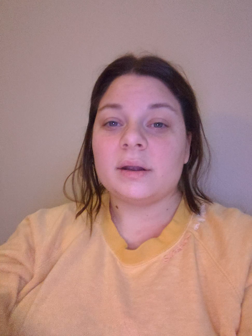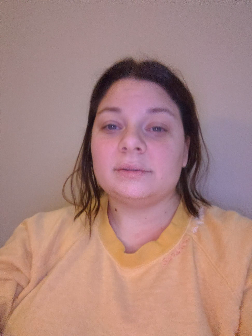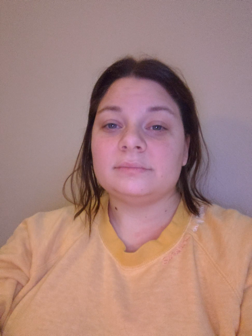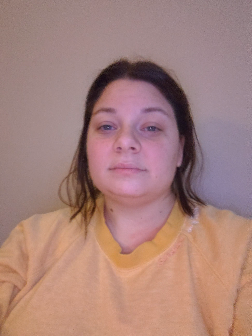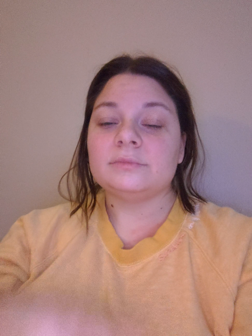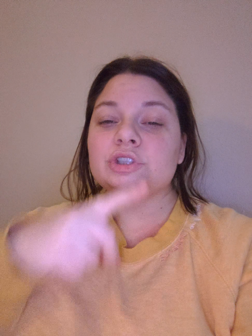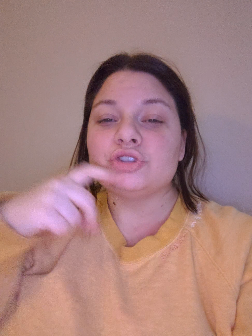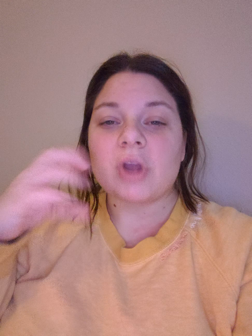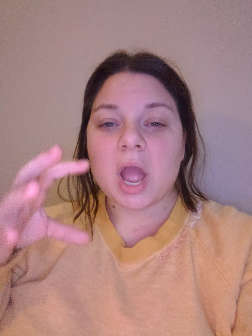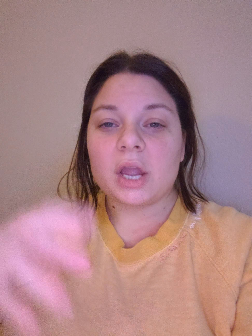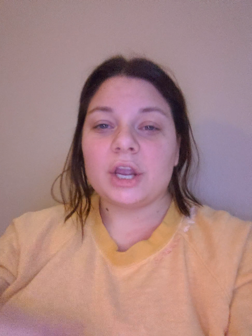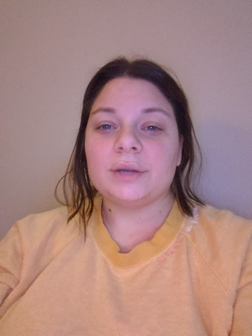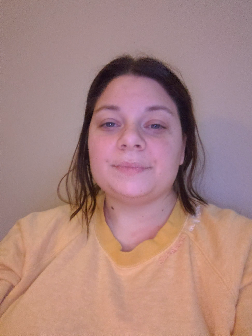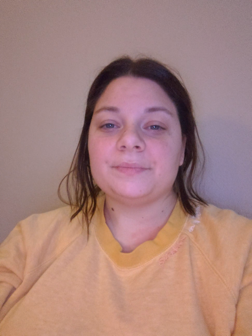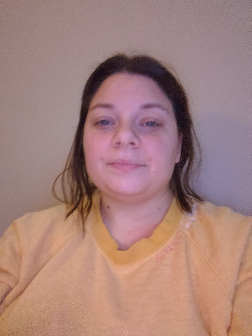dryer